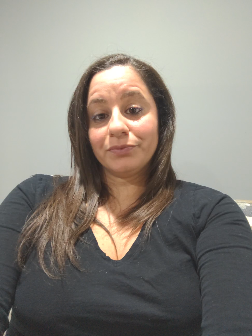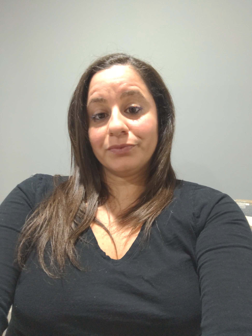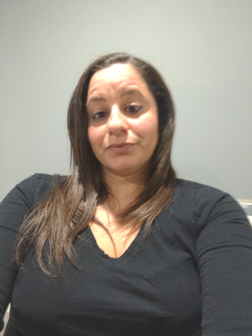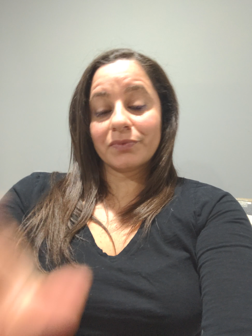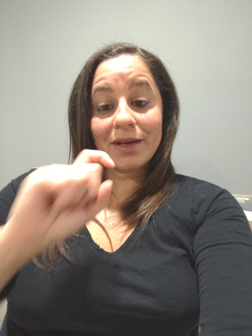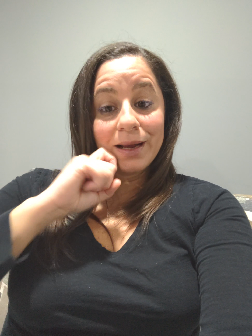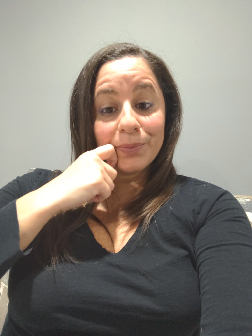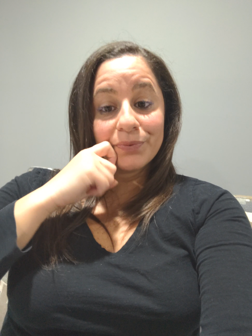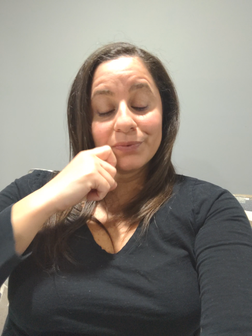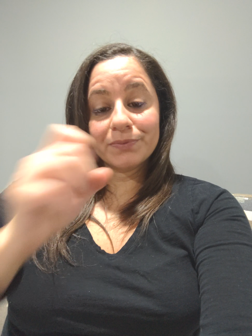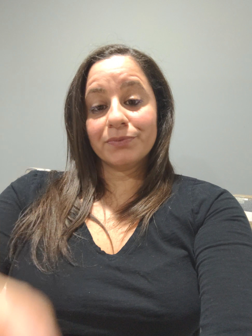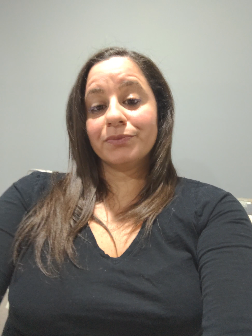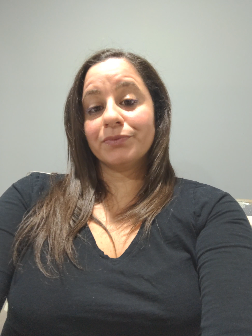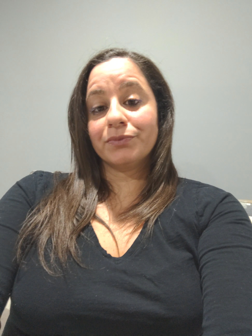apple